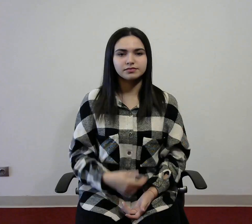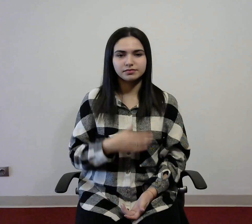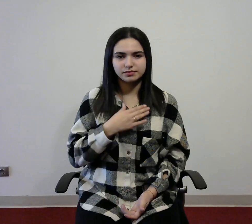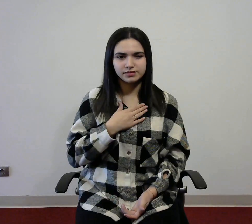mən